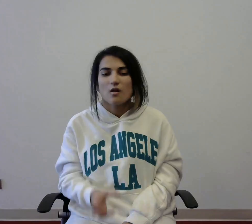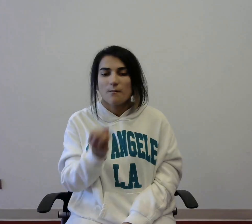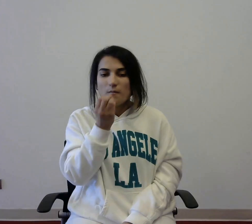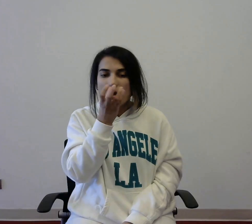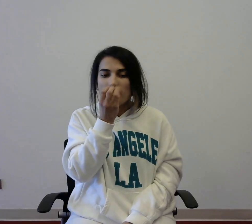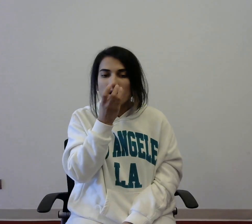bakı